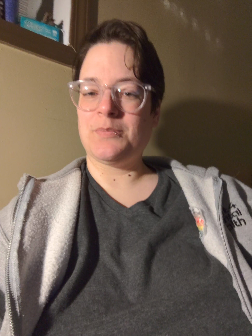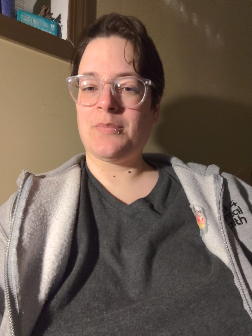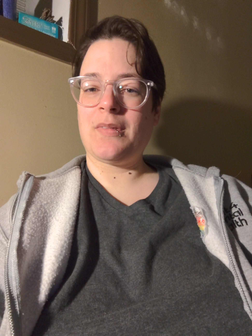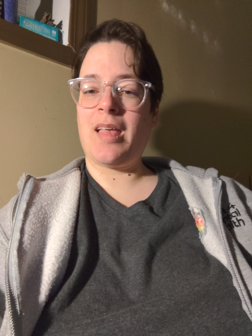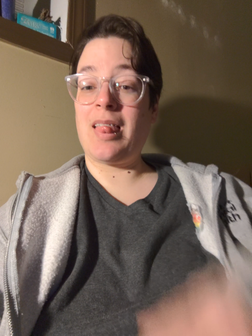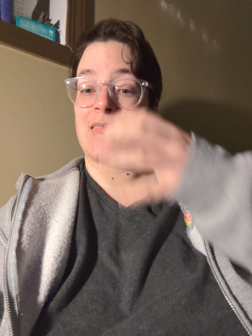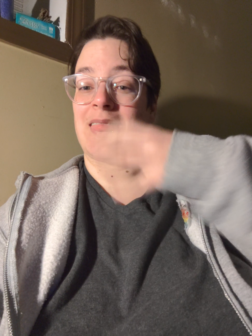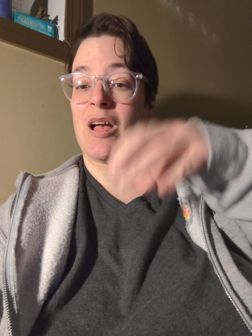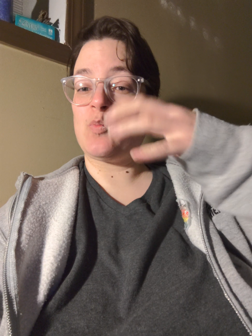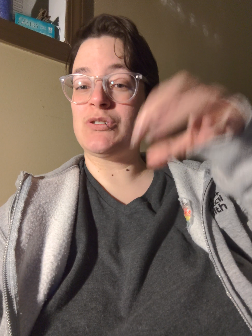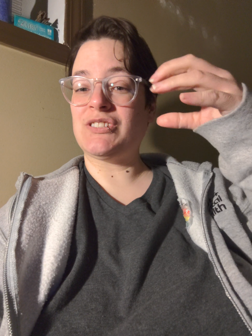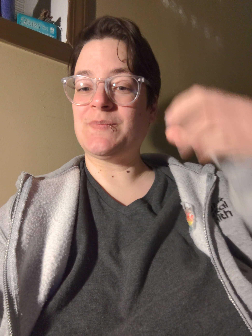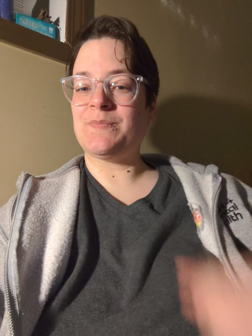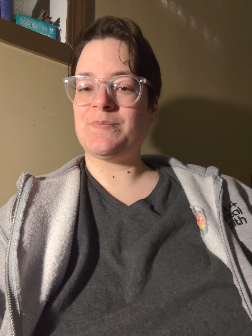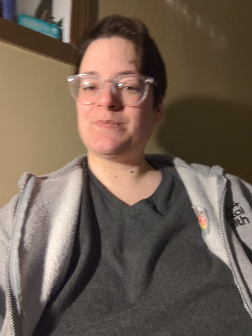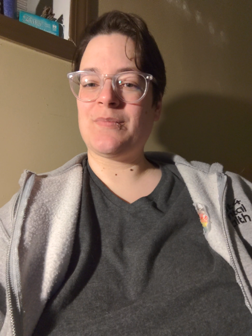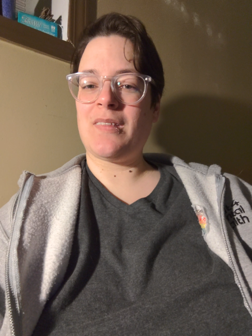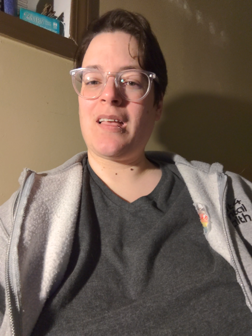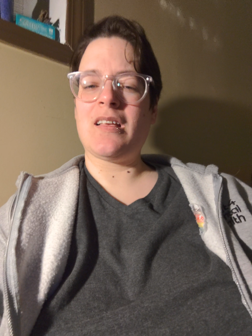cloud